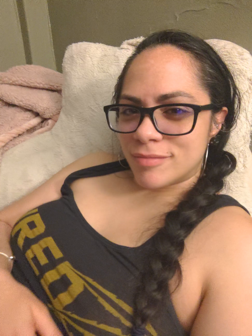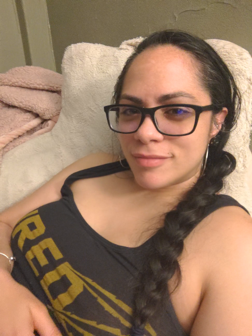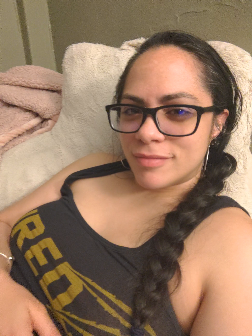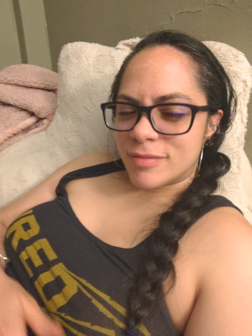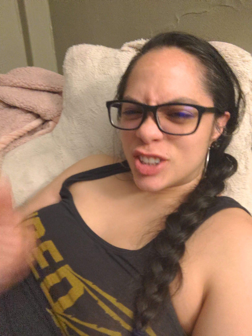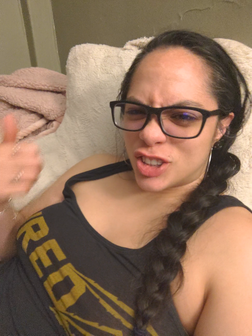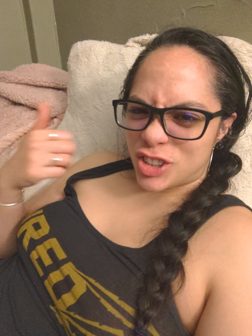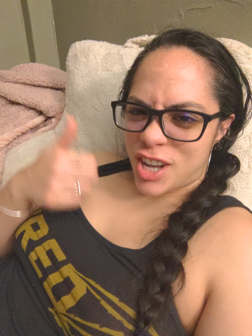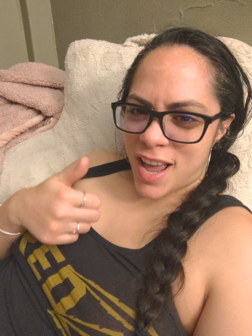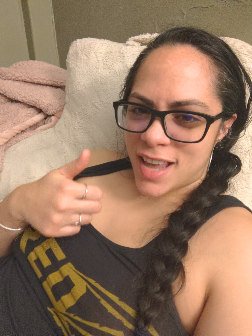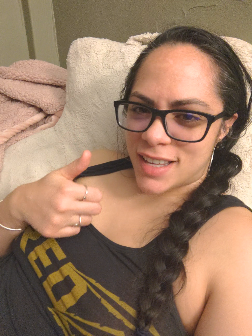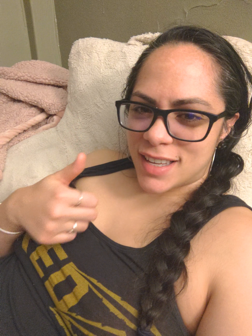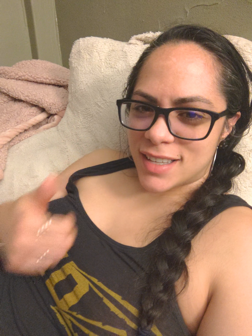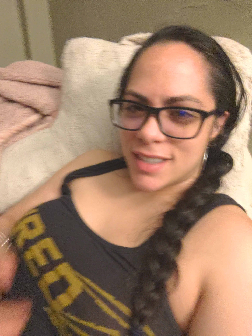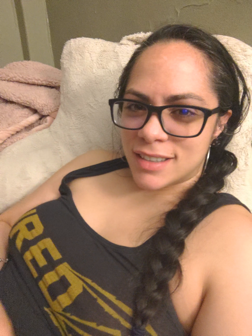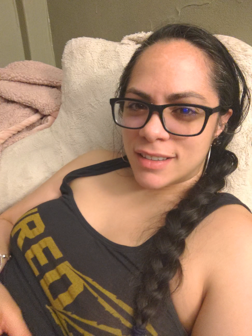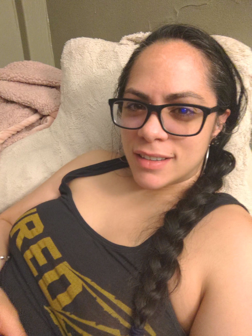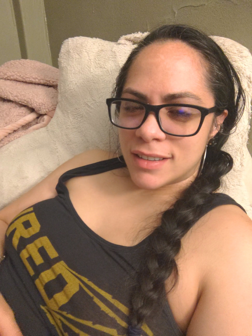jacket